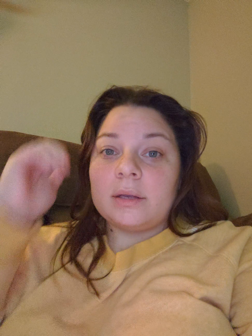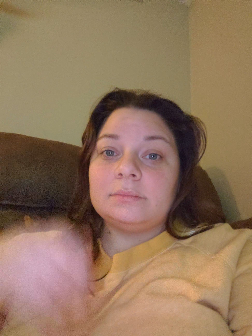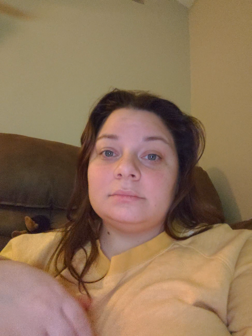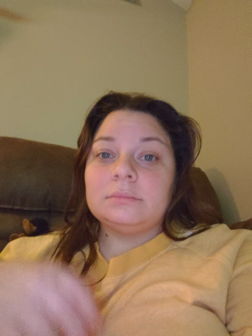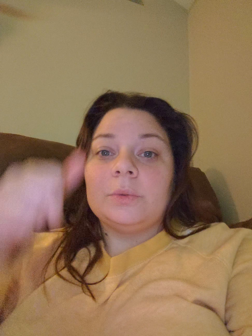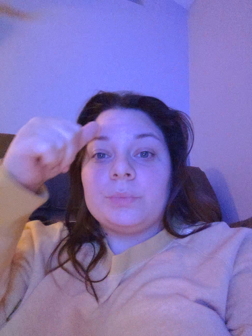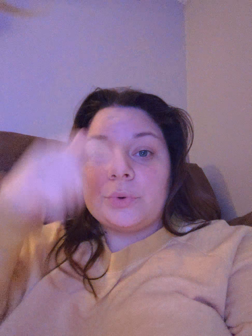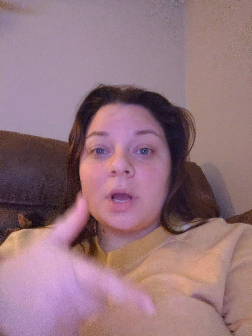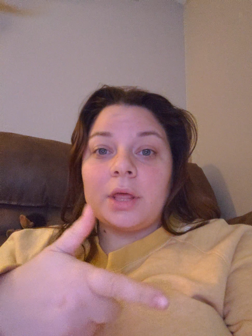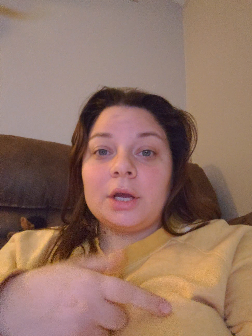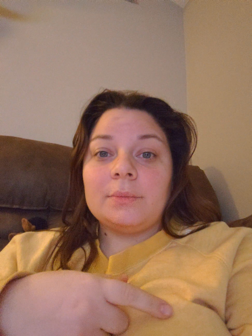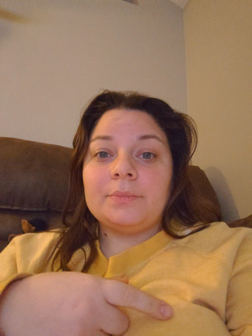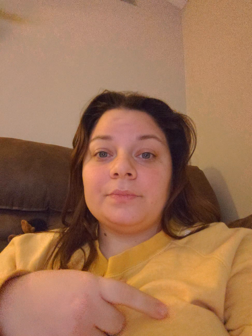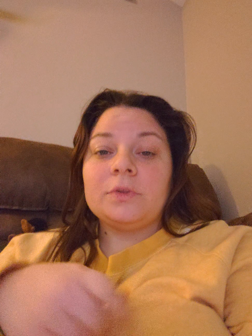brother